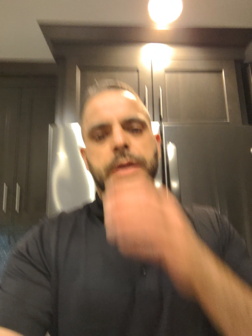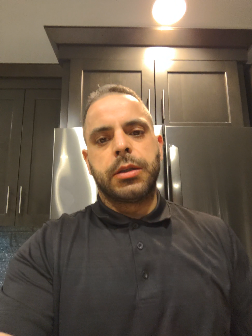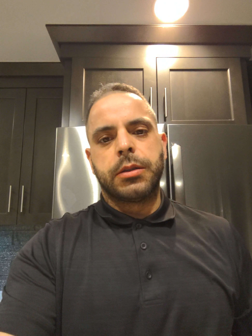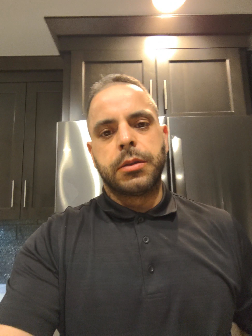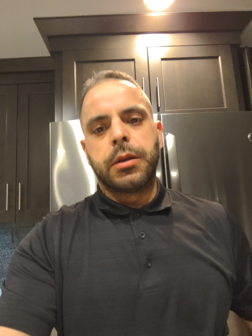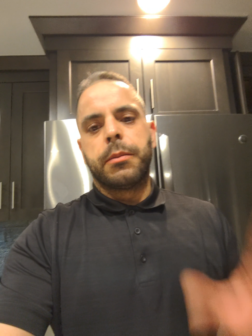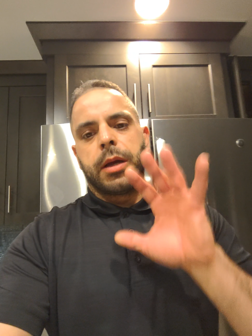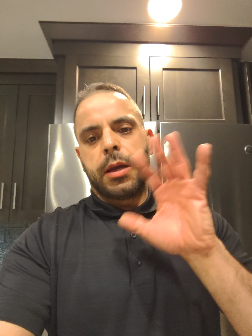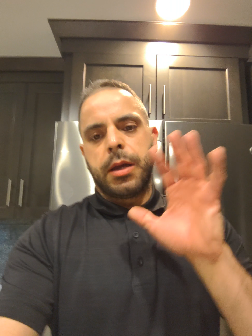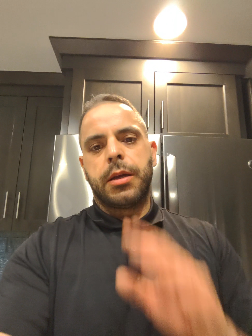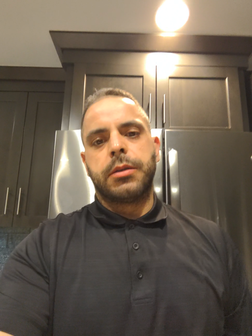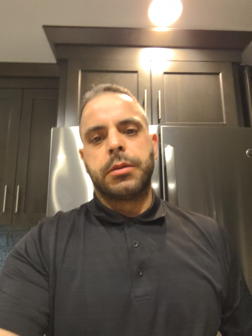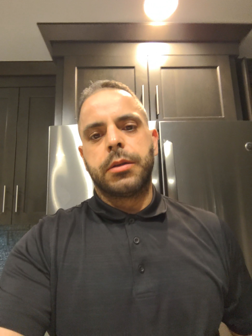bye